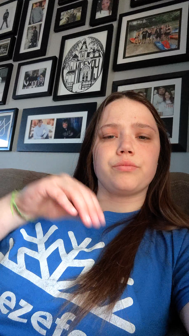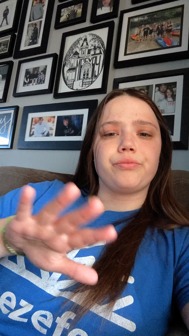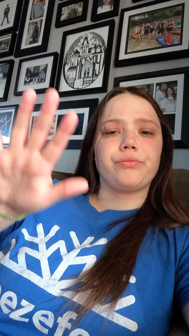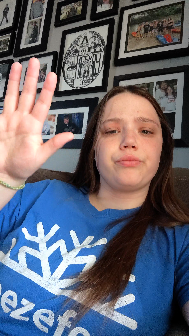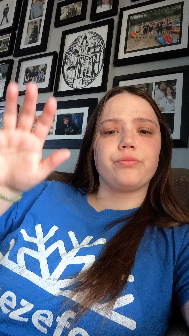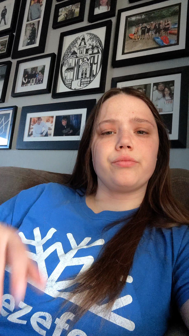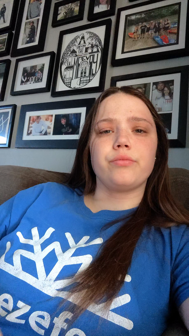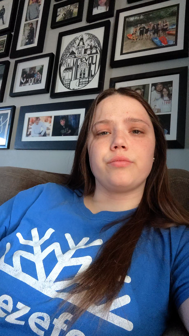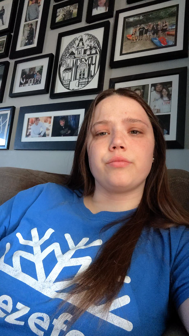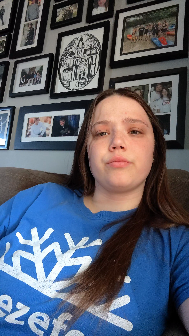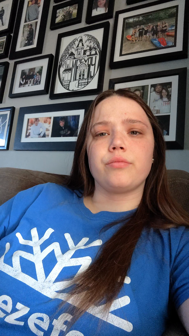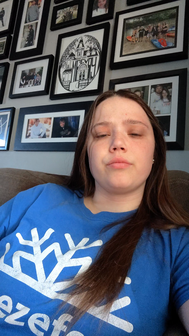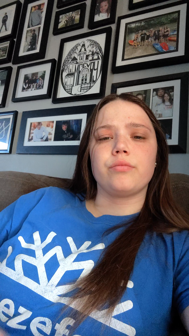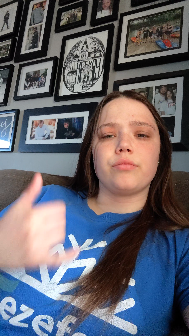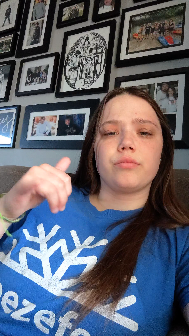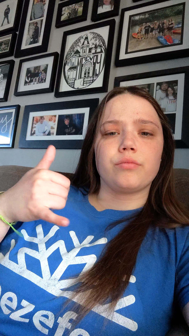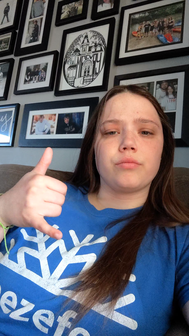party